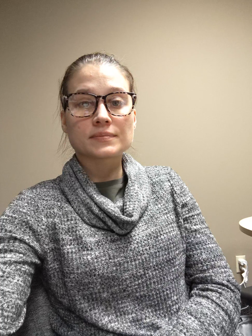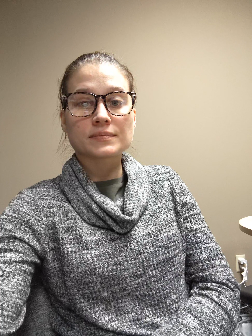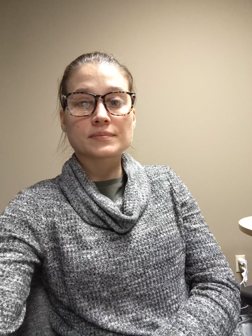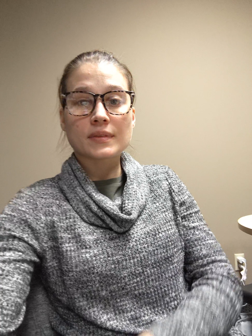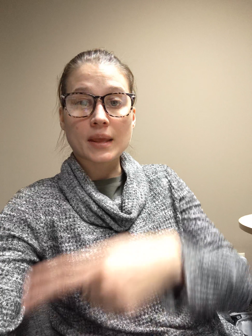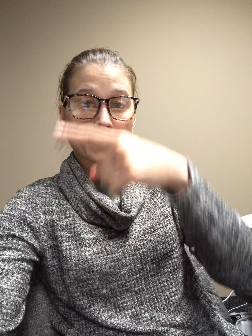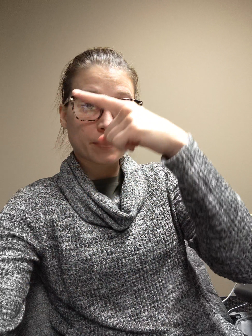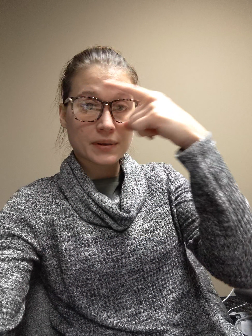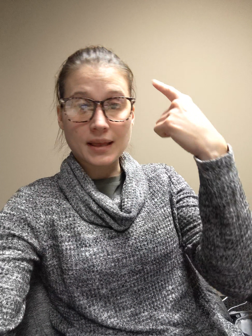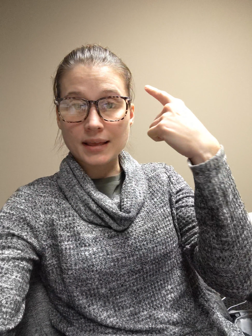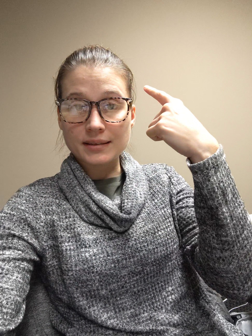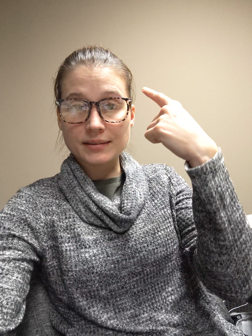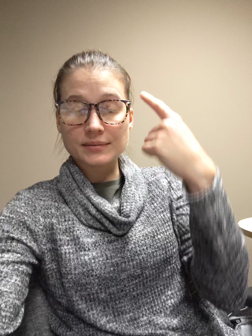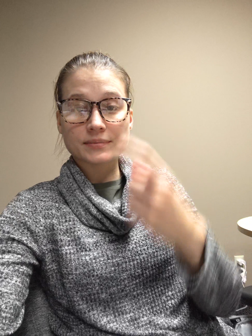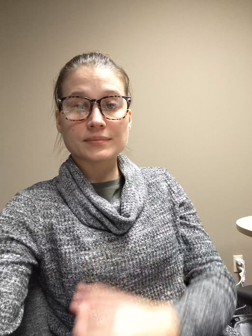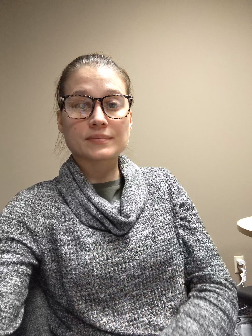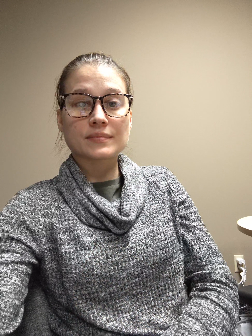black